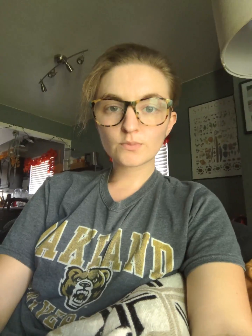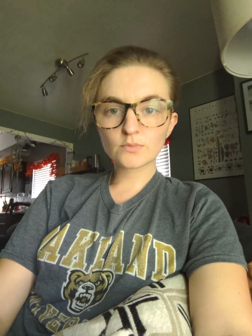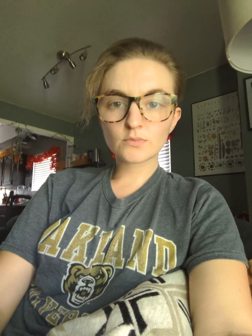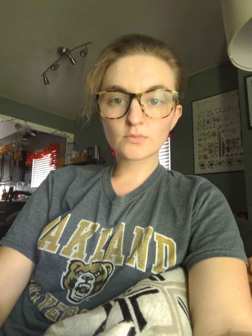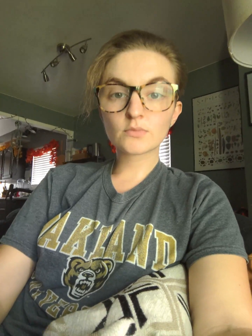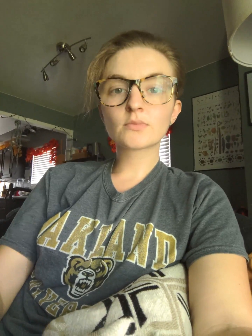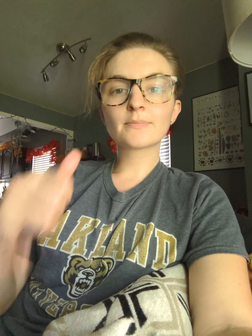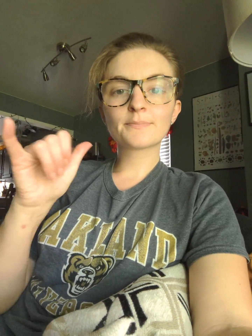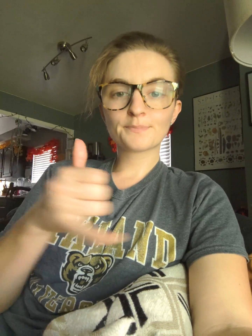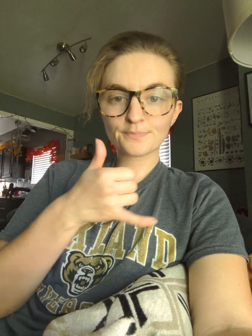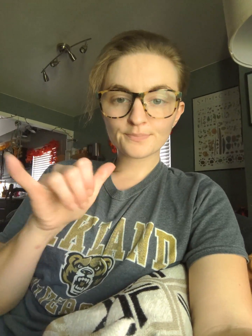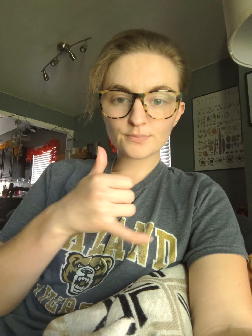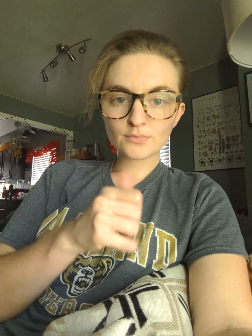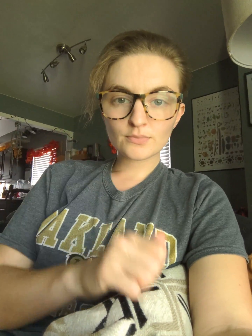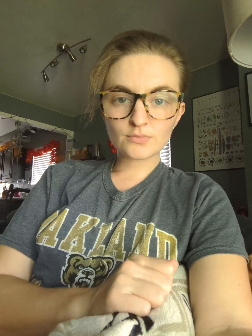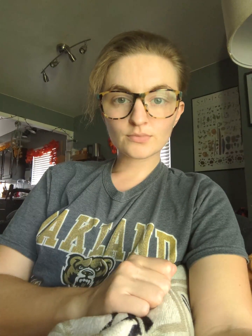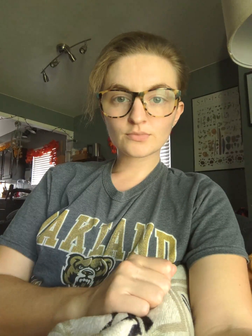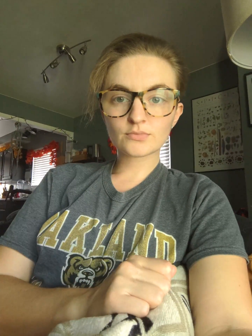party